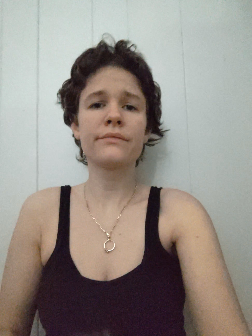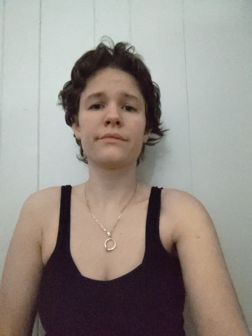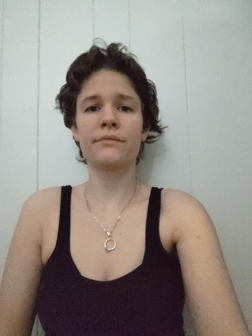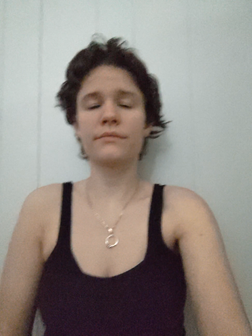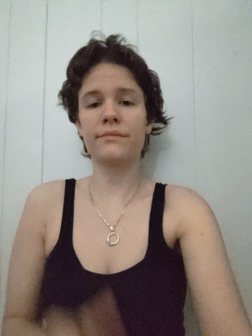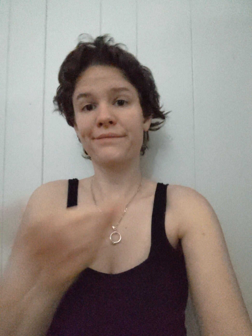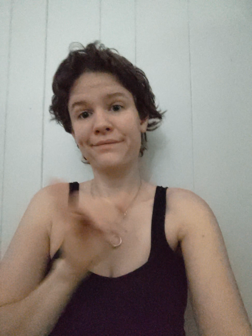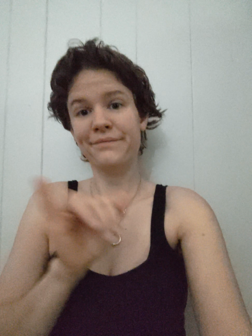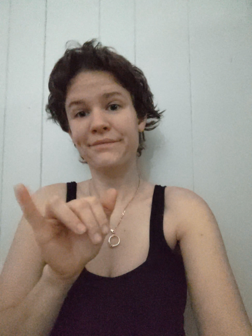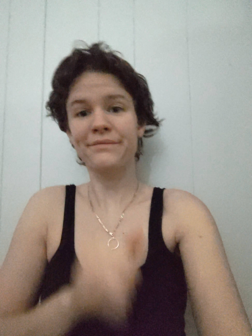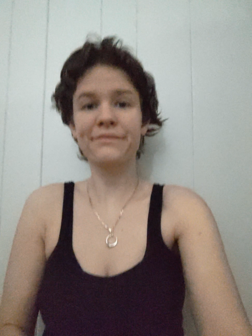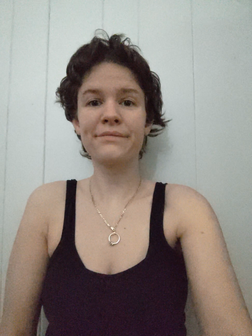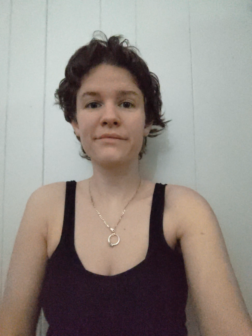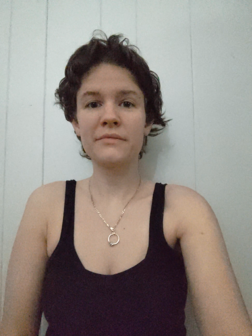same